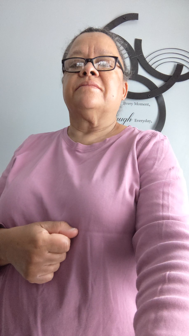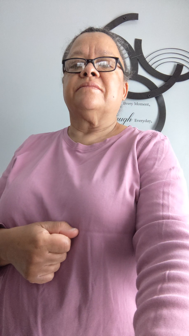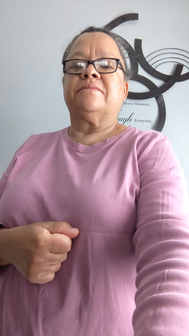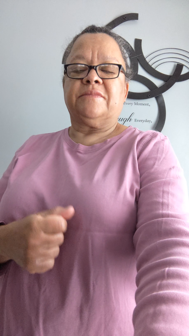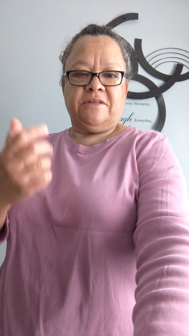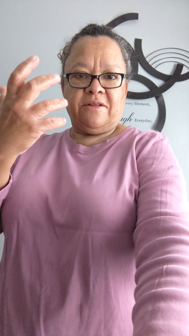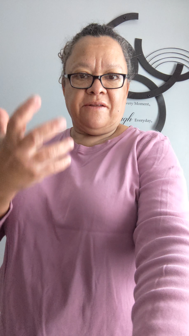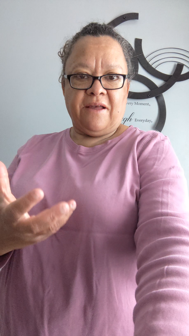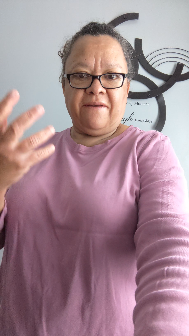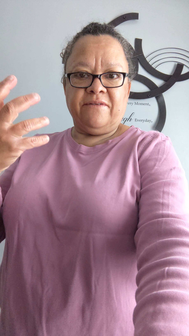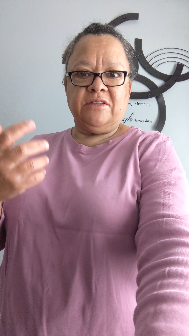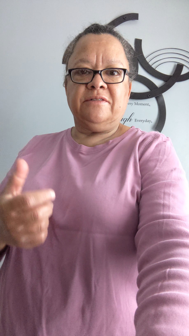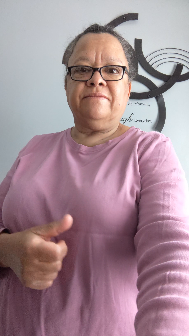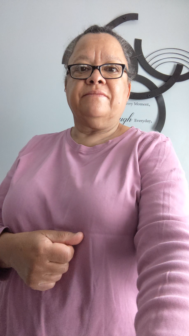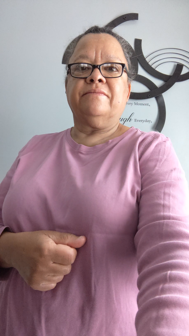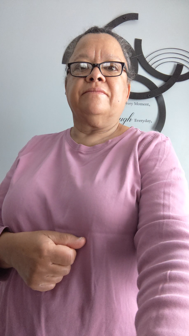heavy